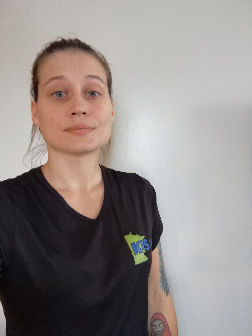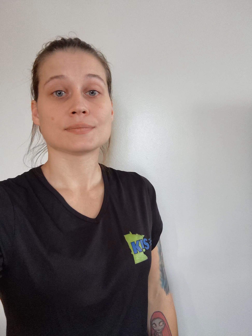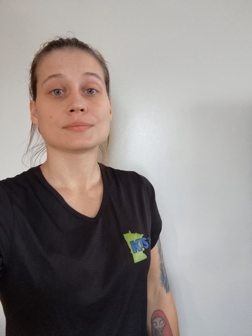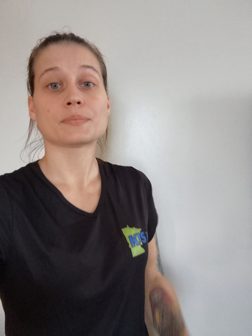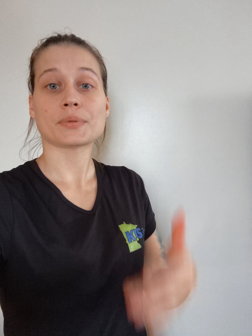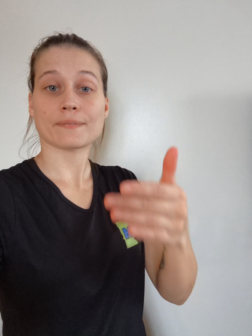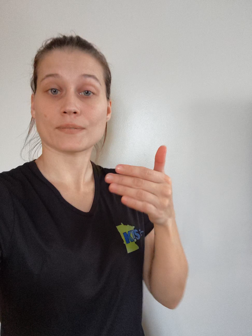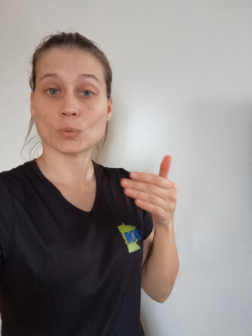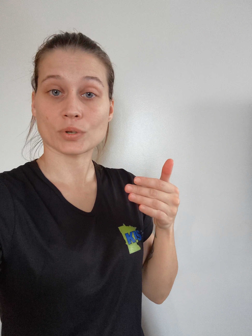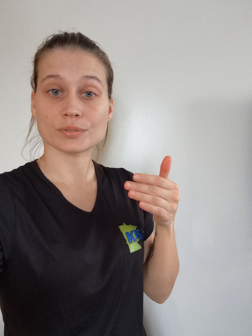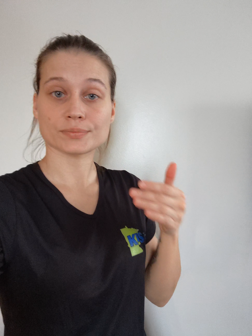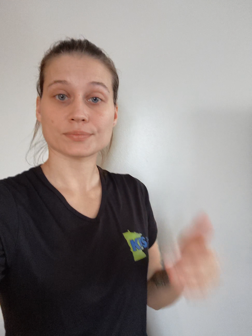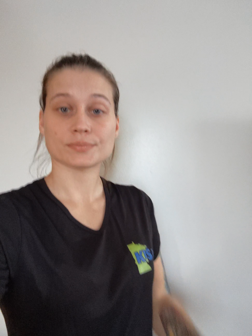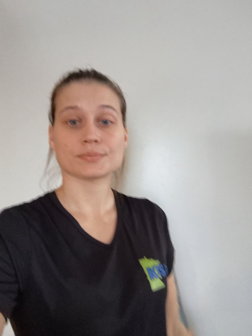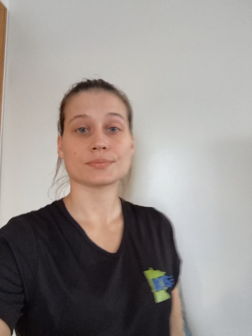before